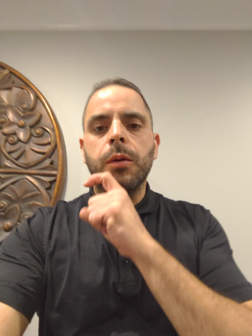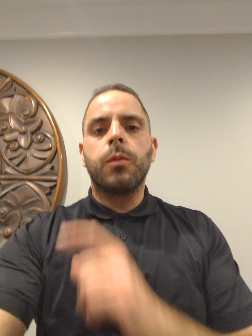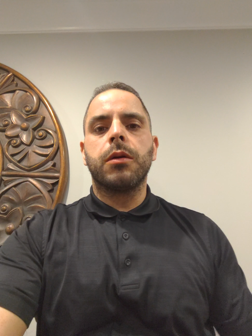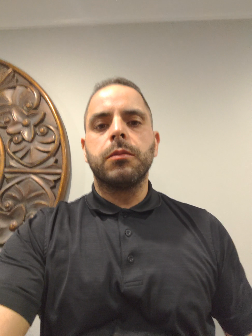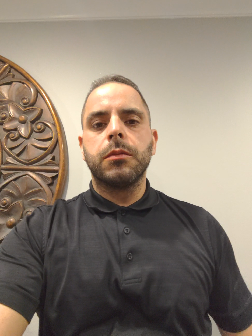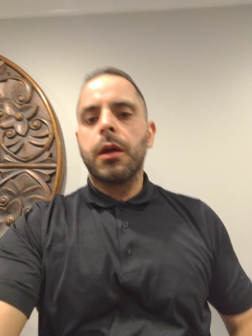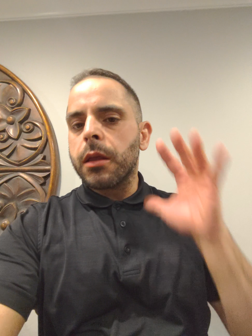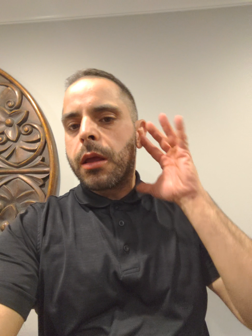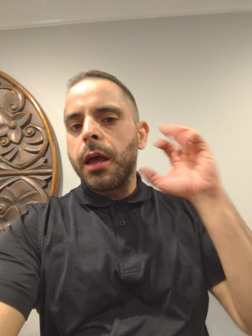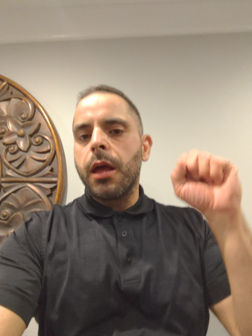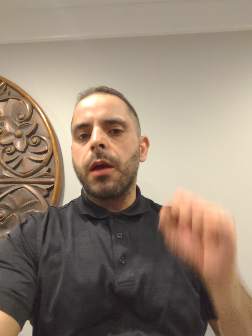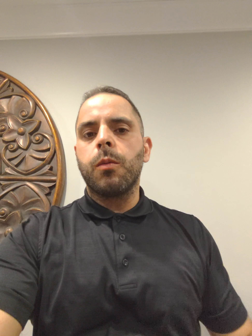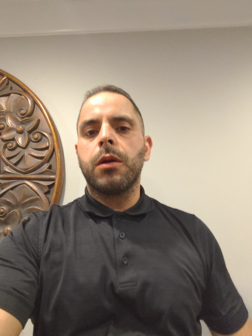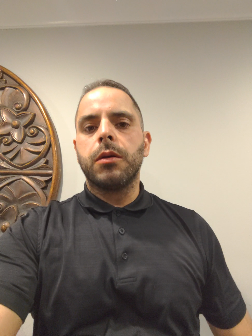loud